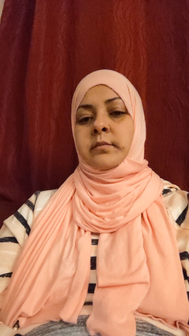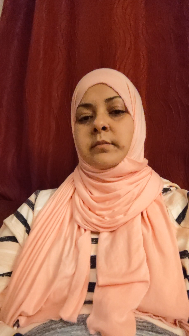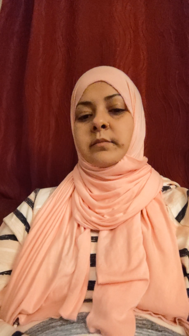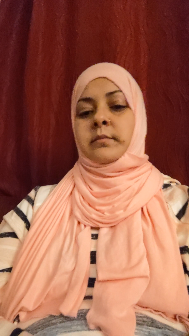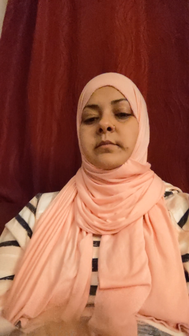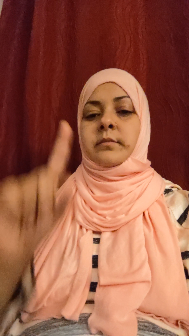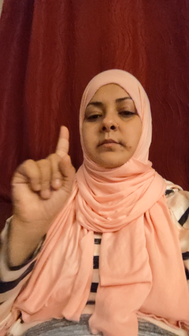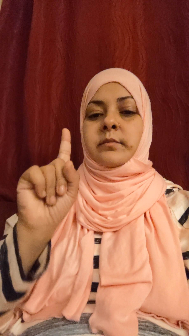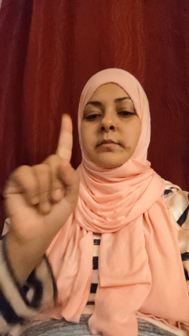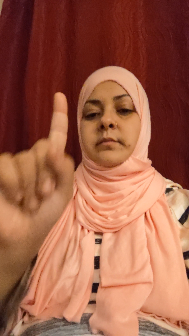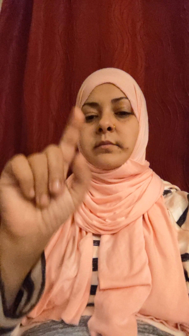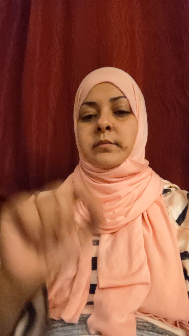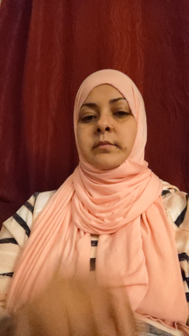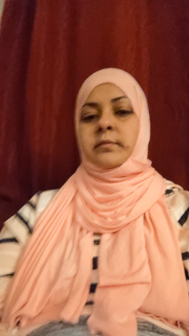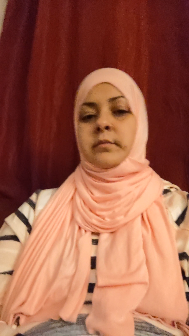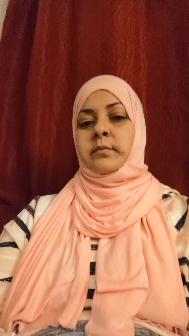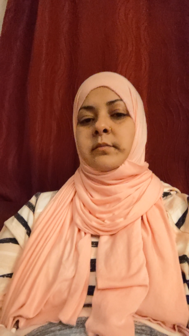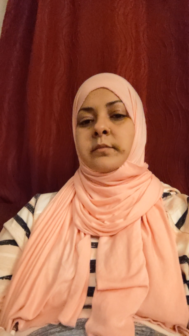bump